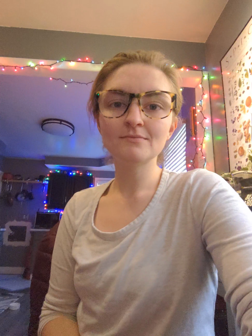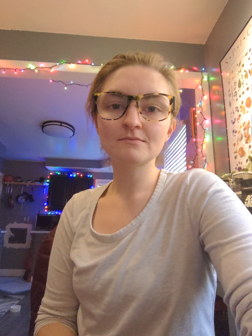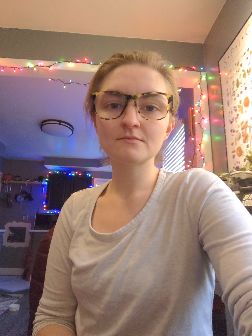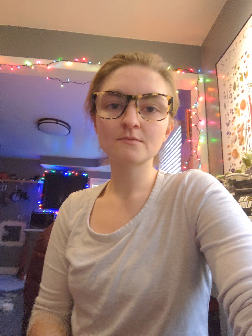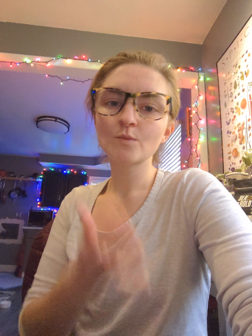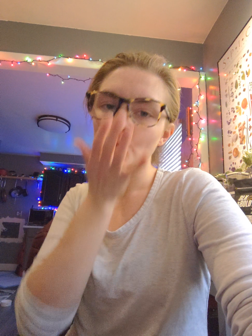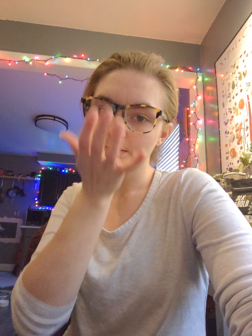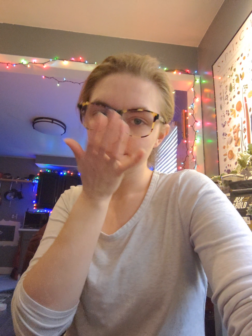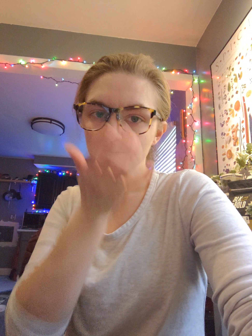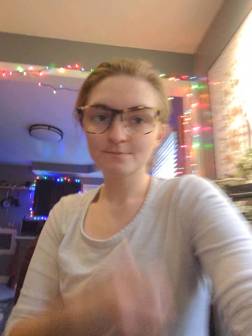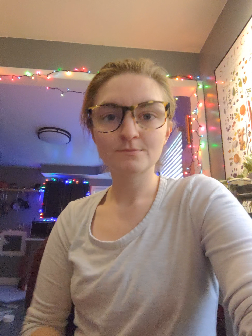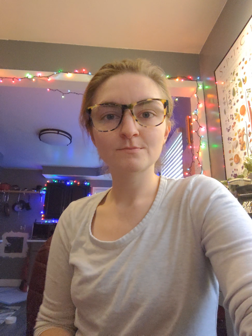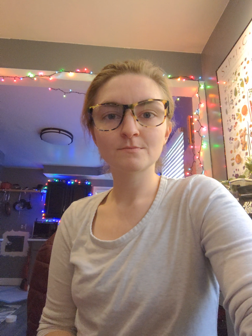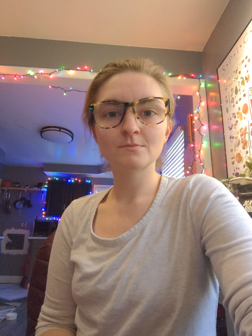grass